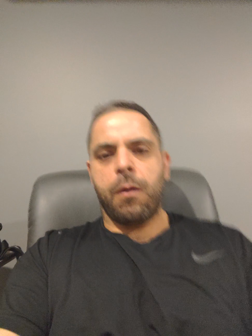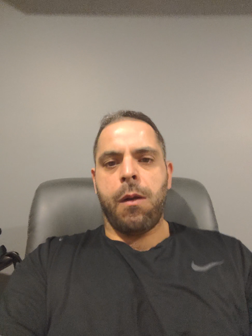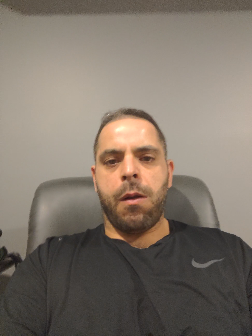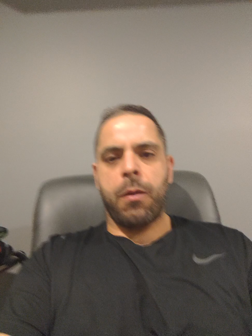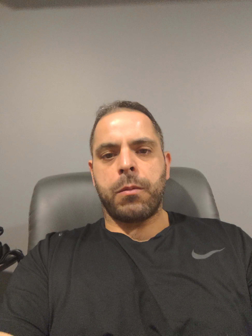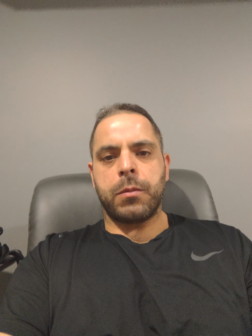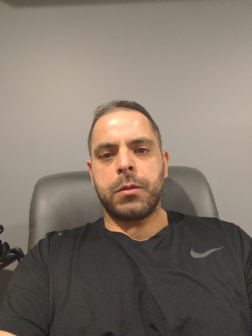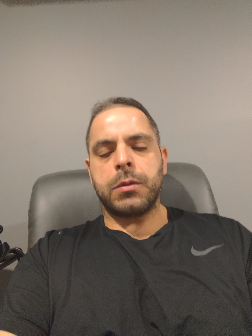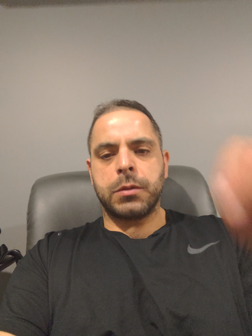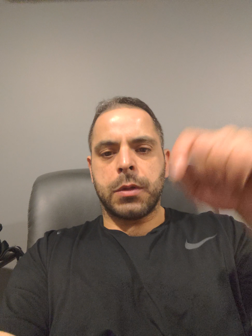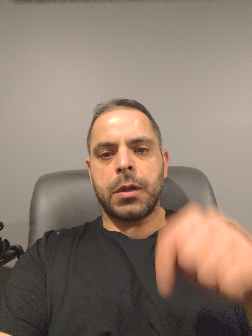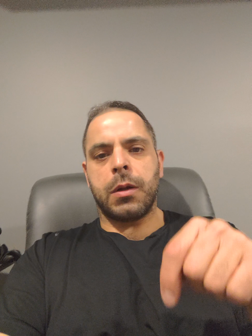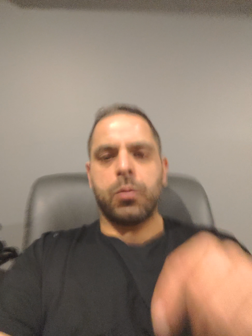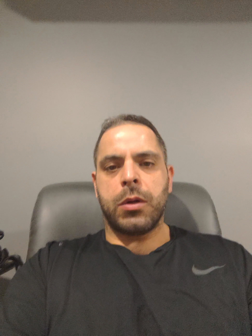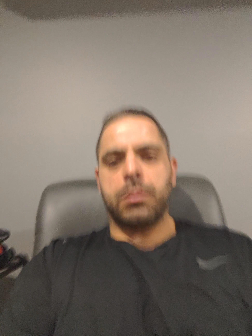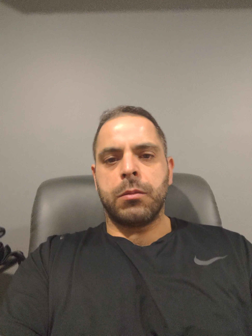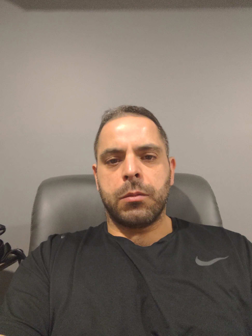down